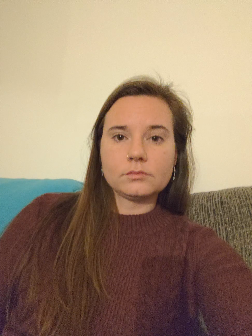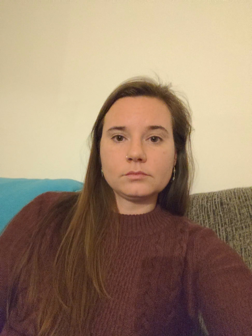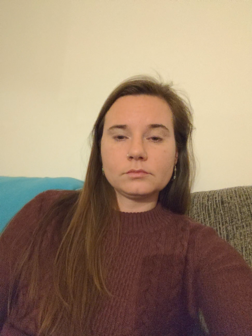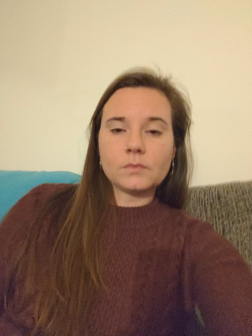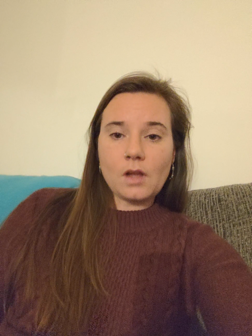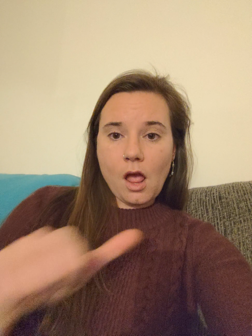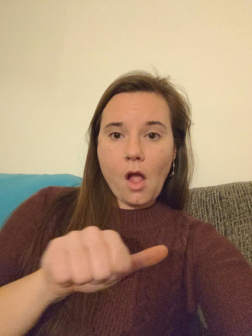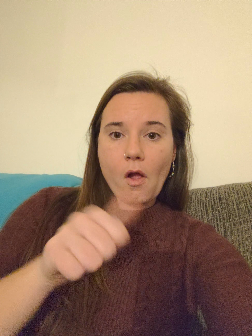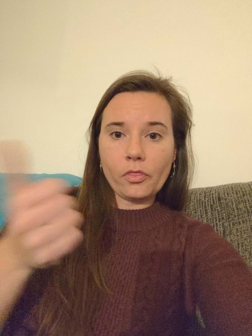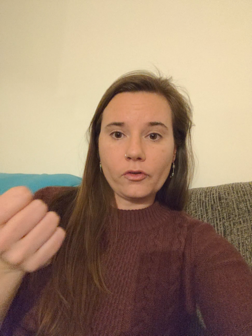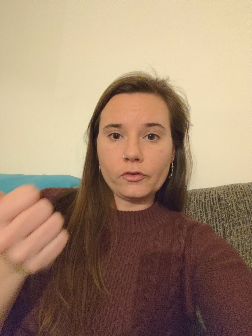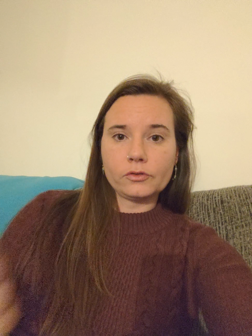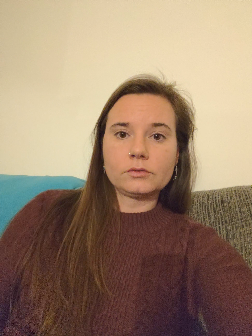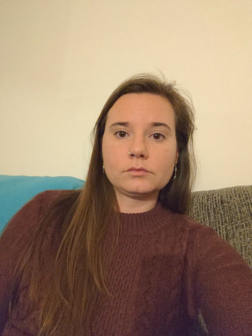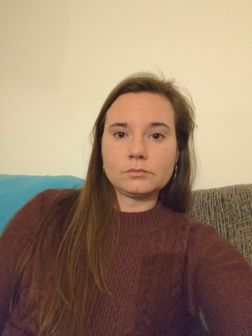another